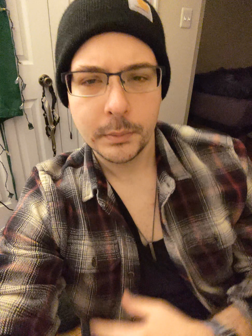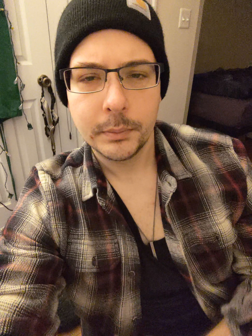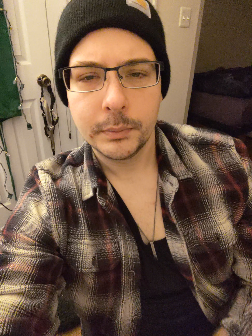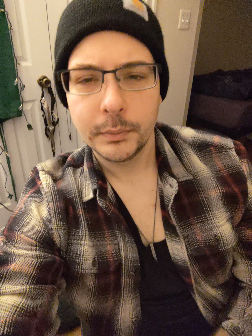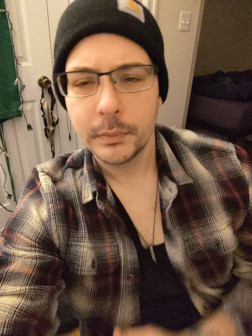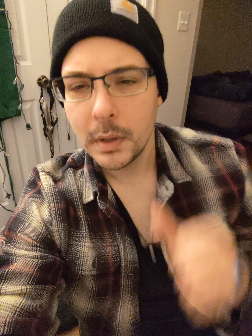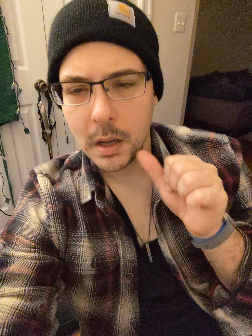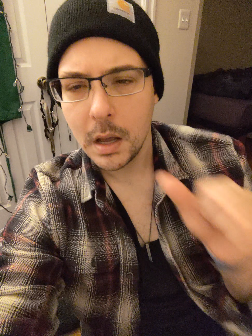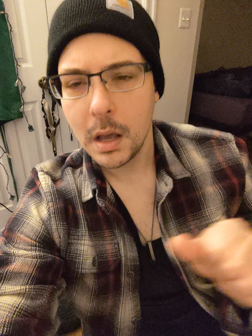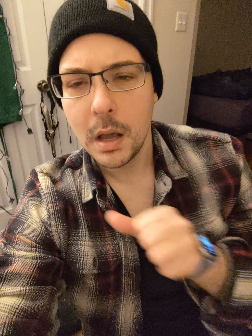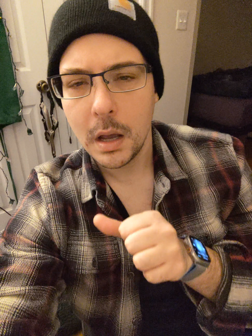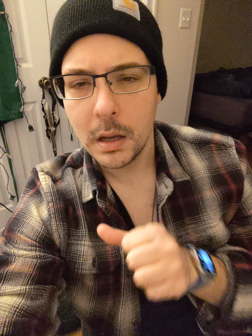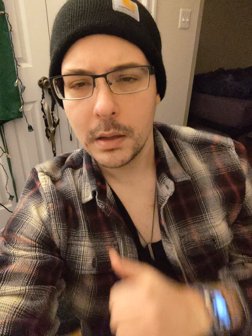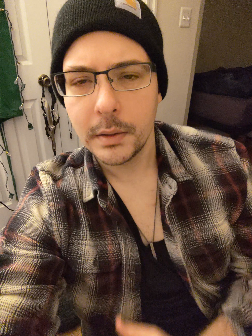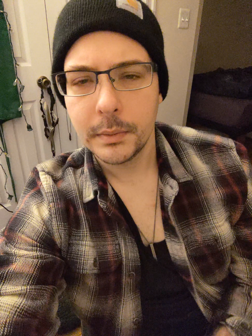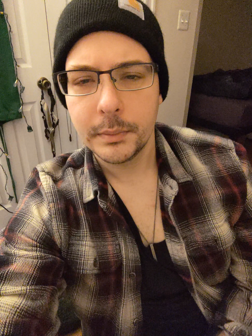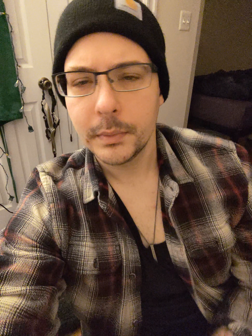hide